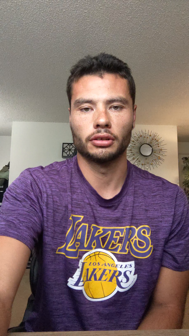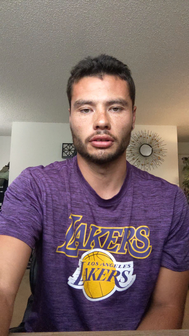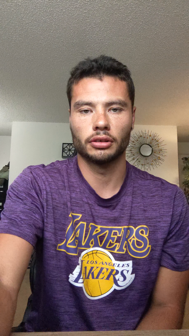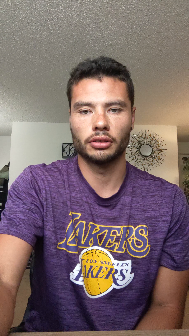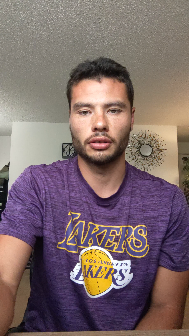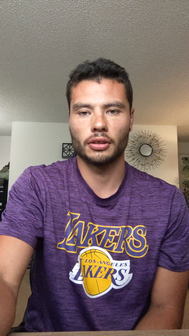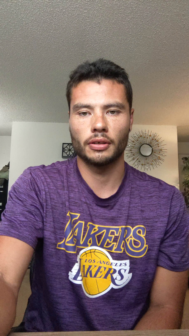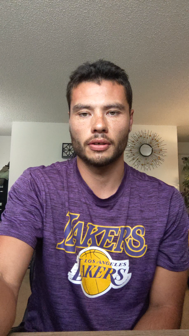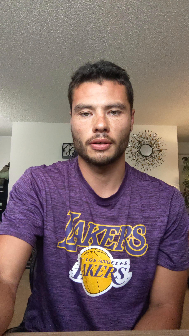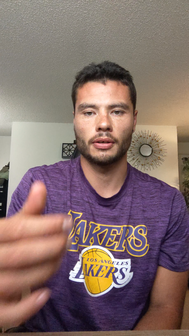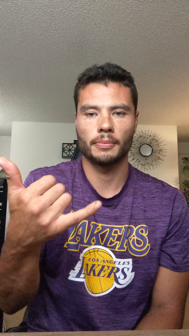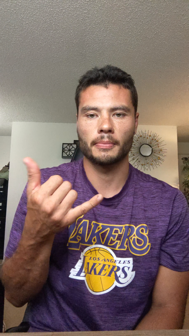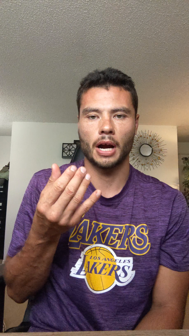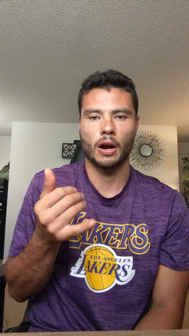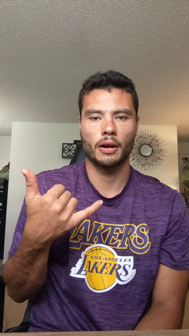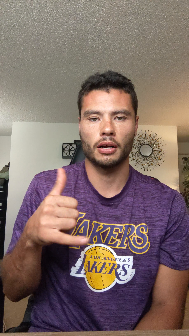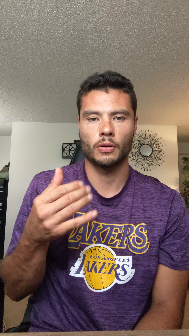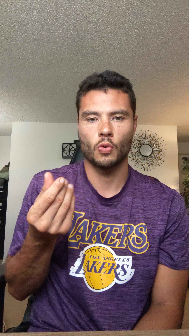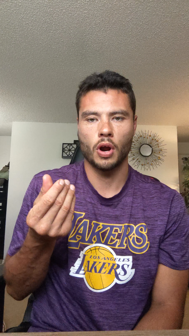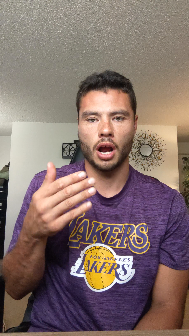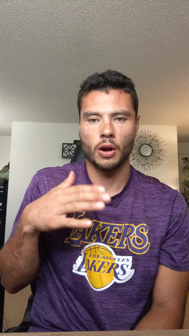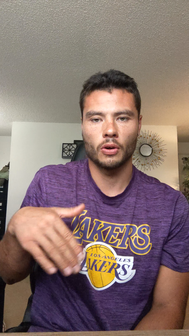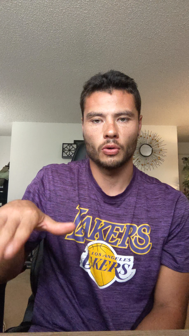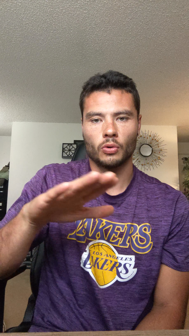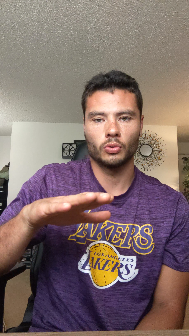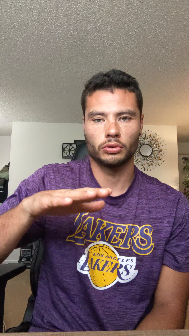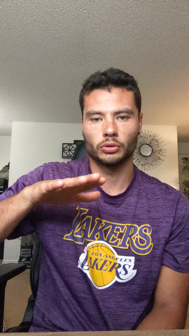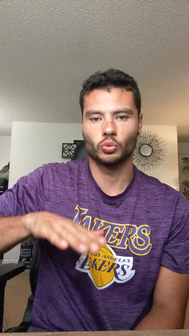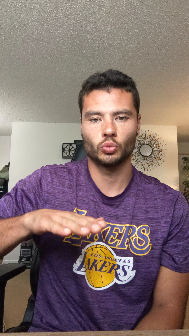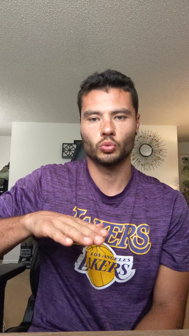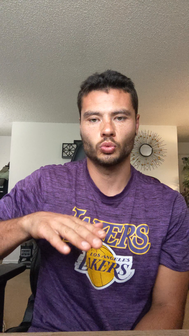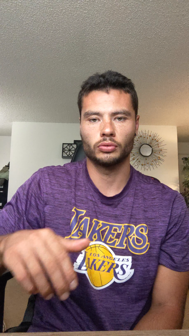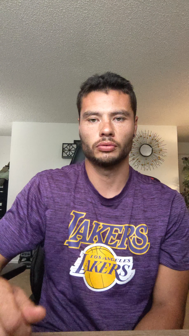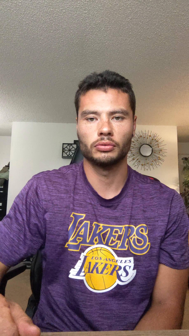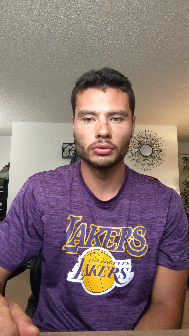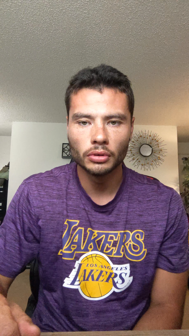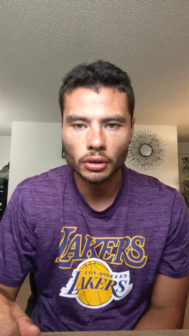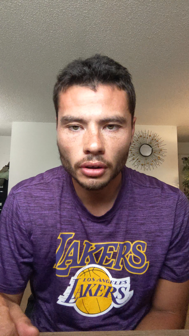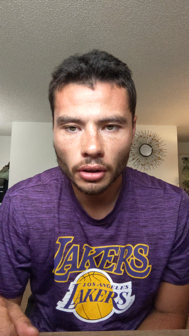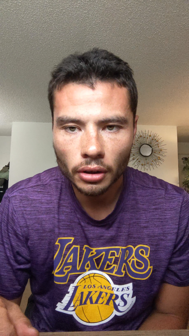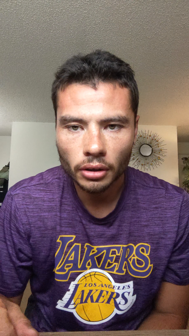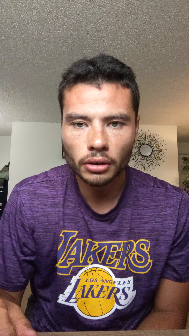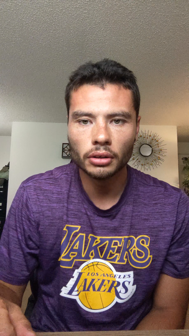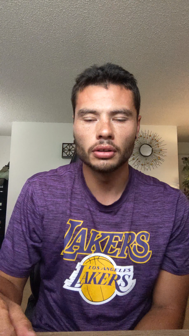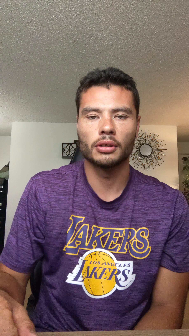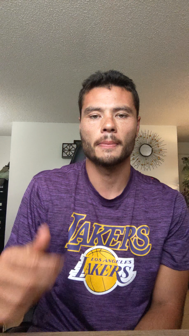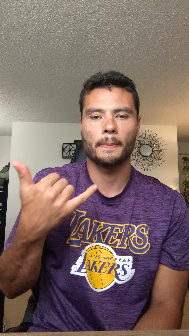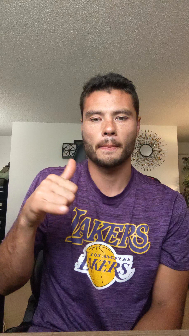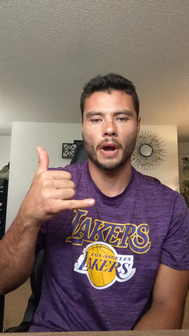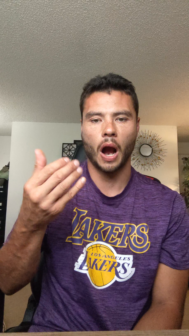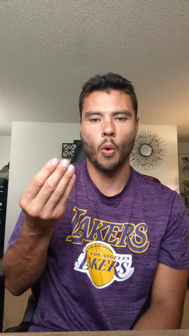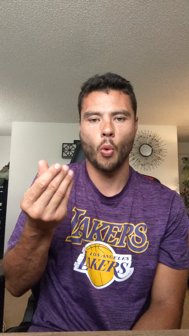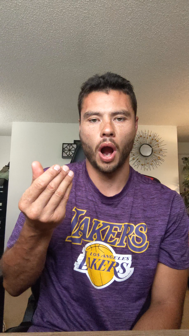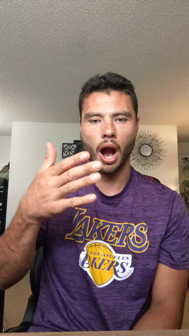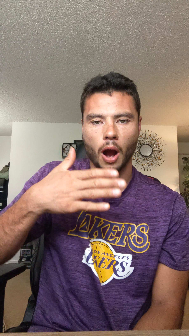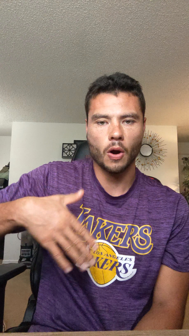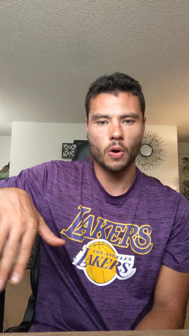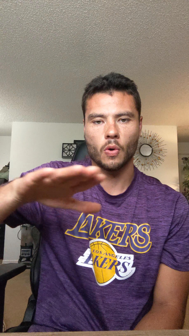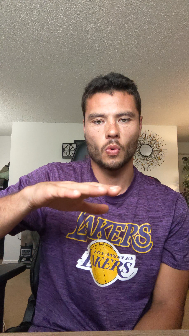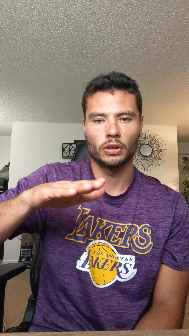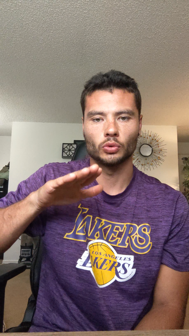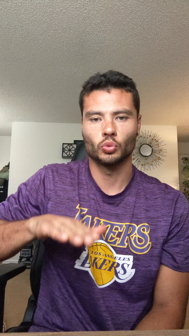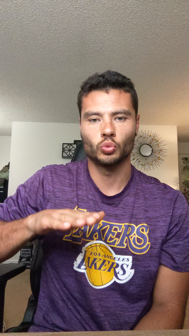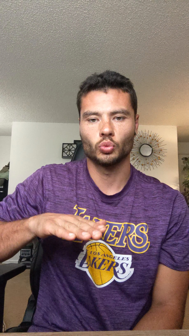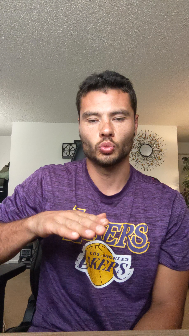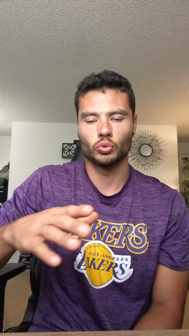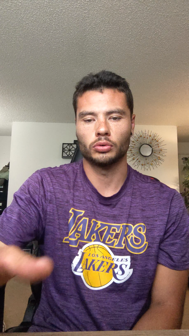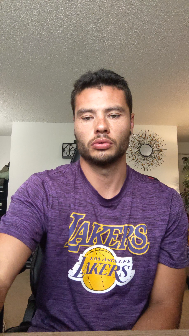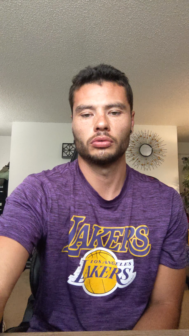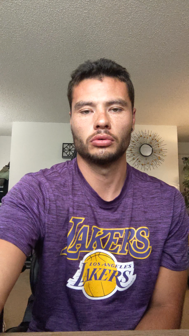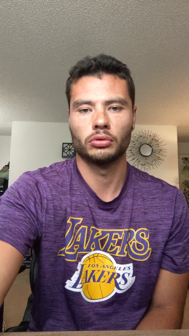playground